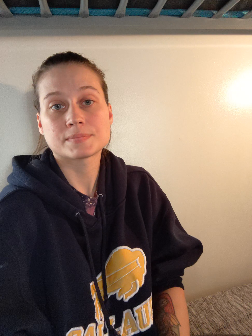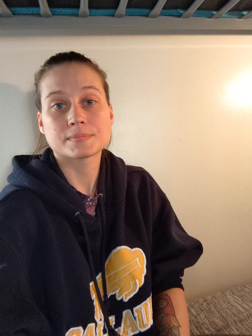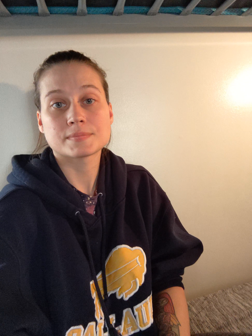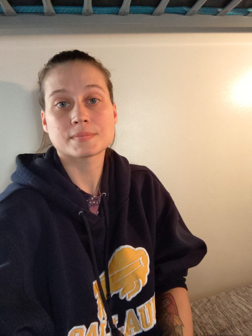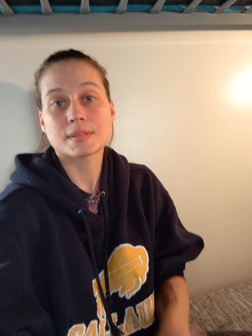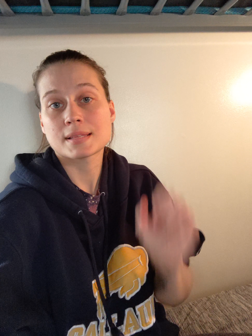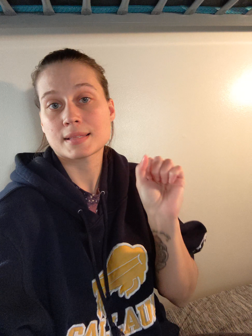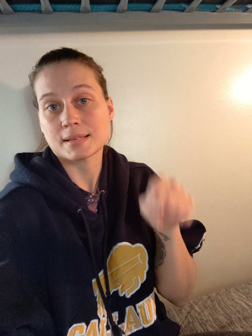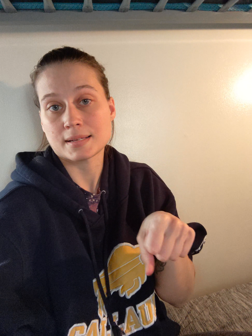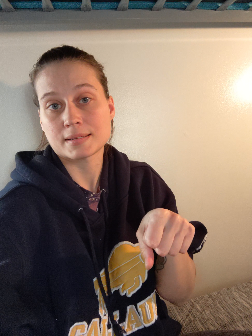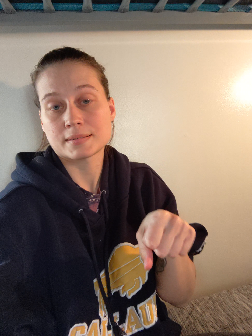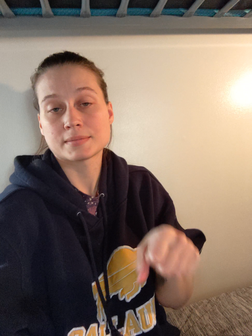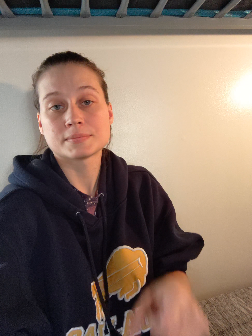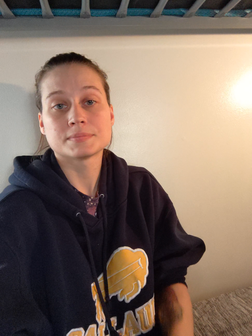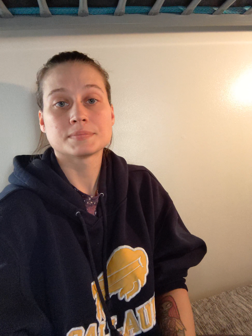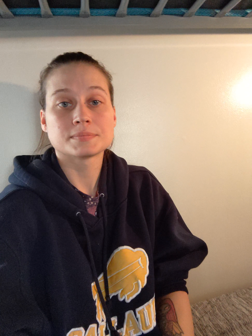can